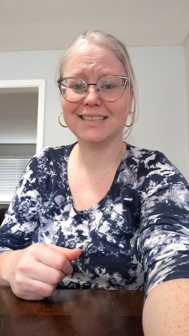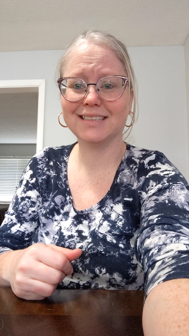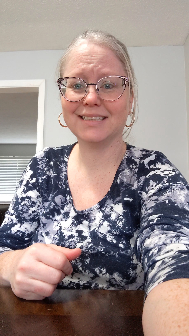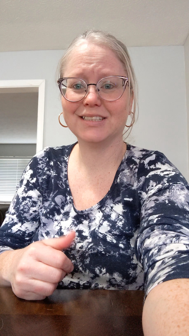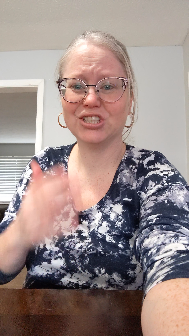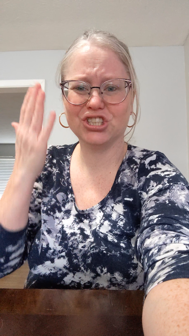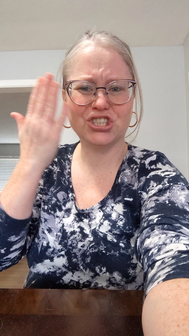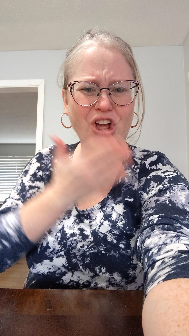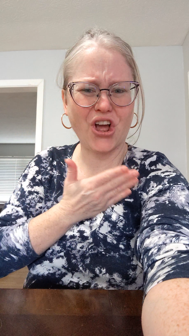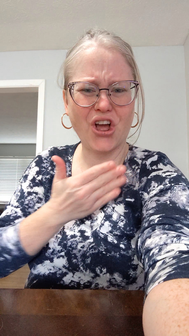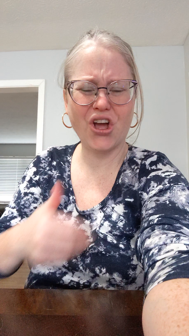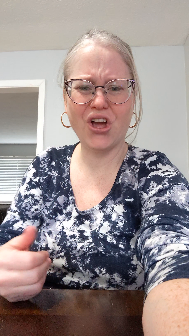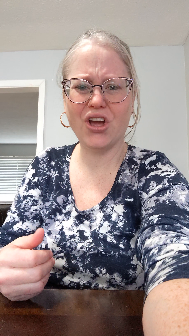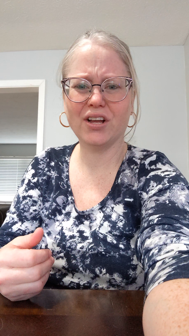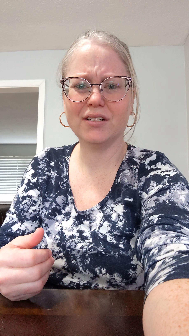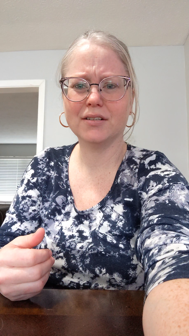dark